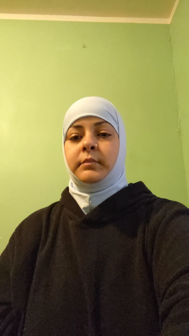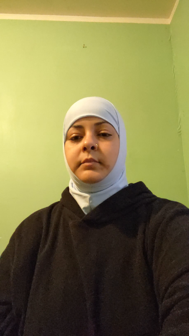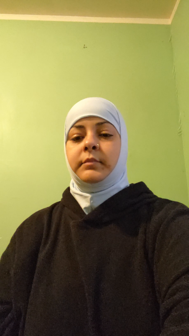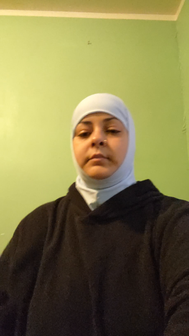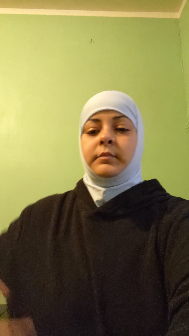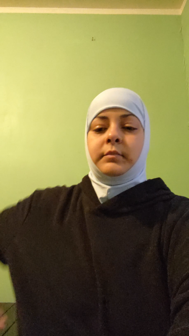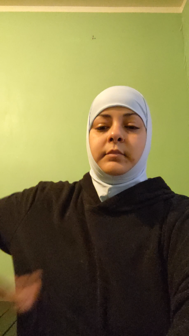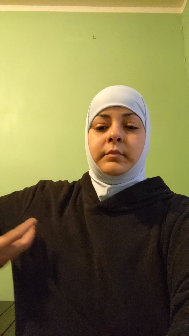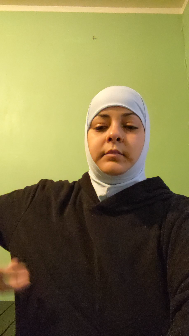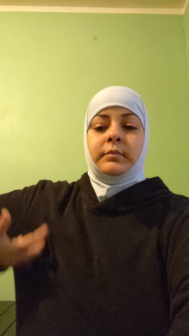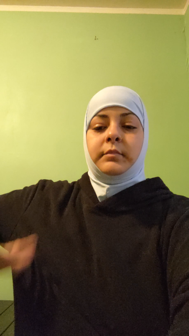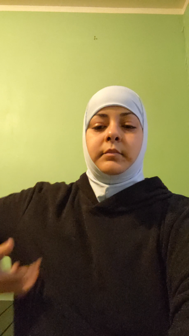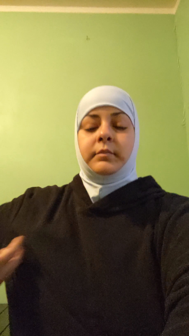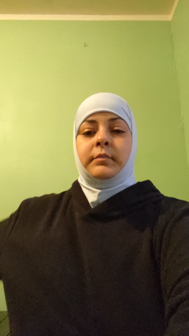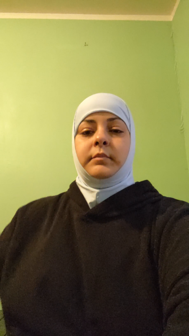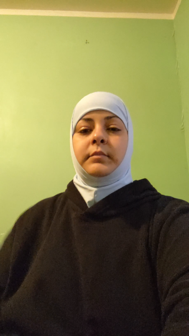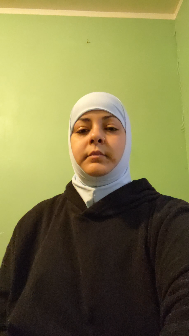monkey